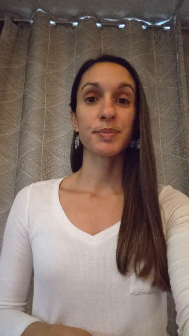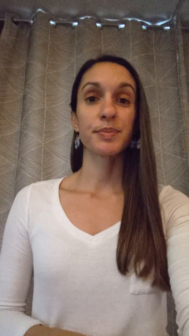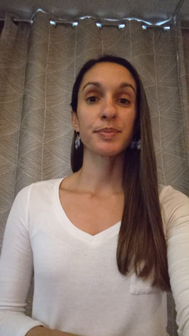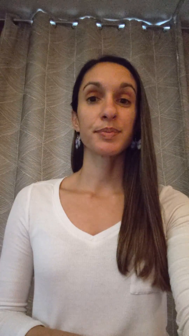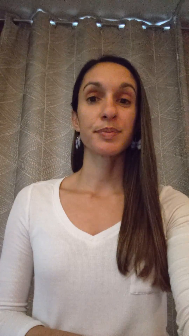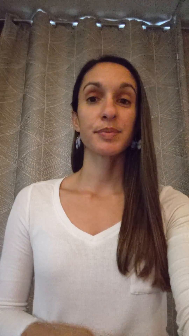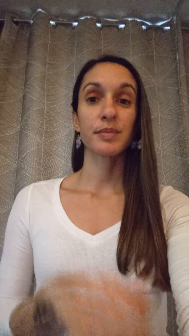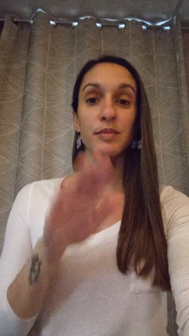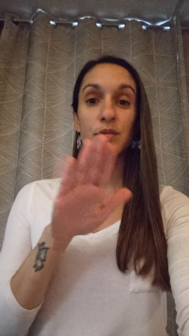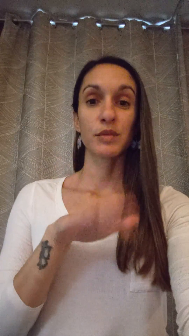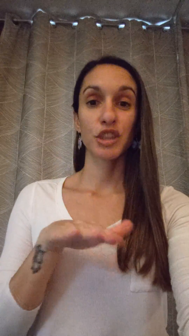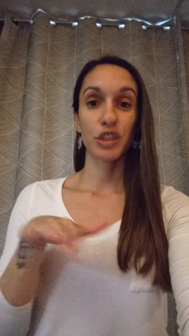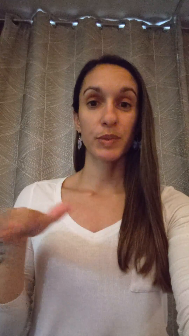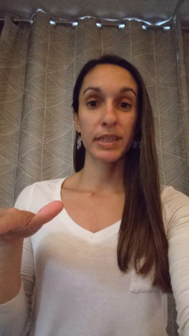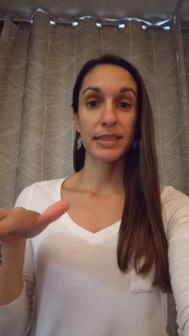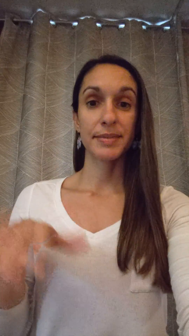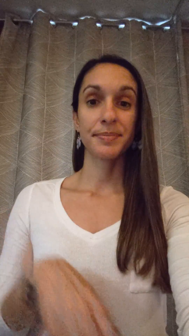children